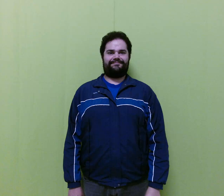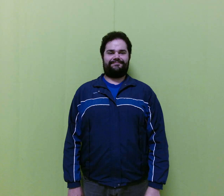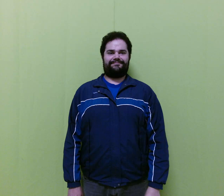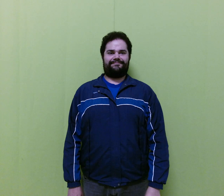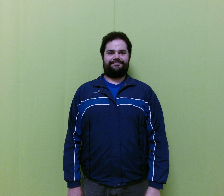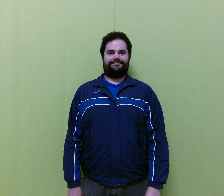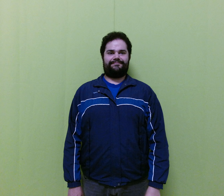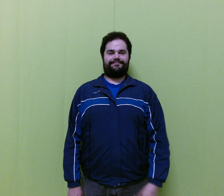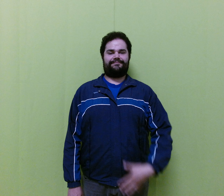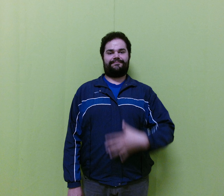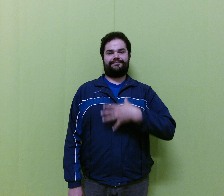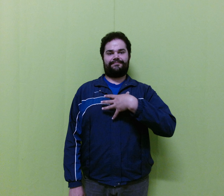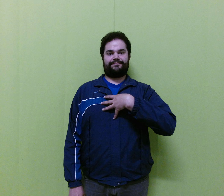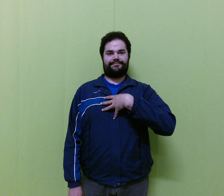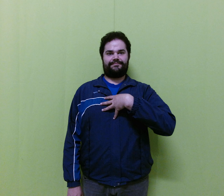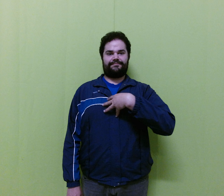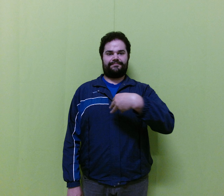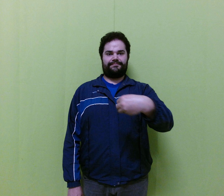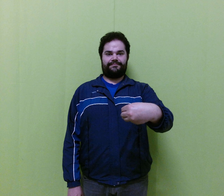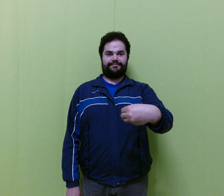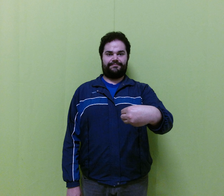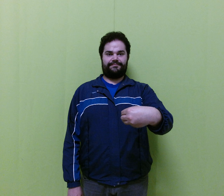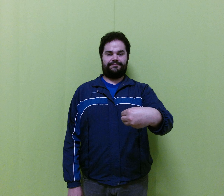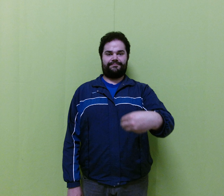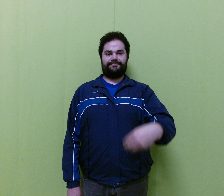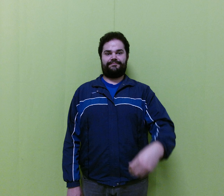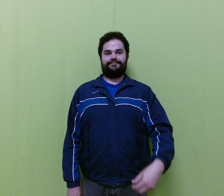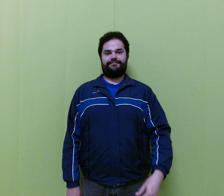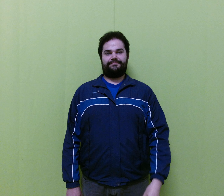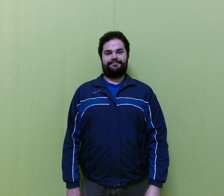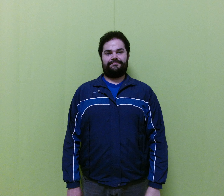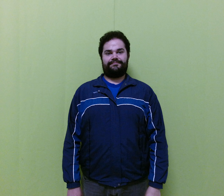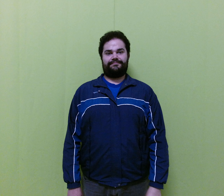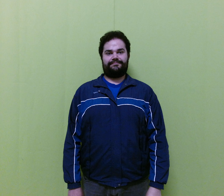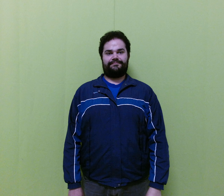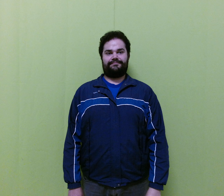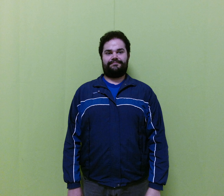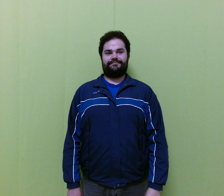filho